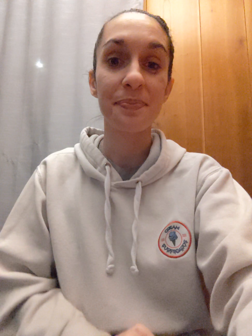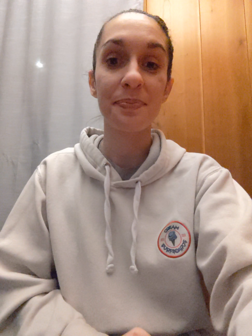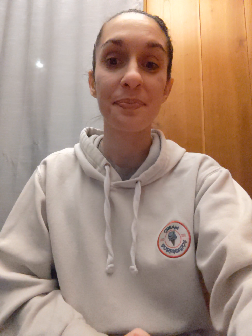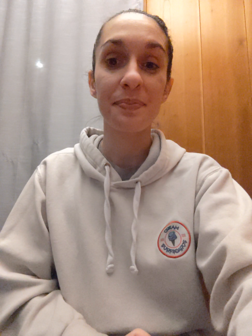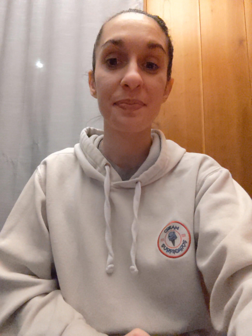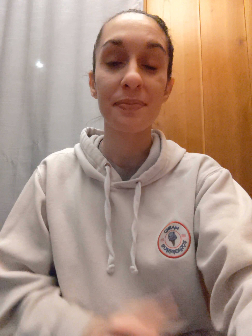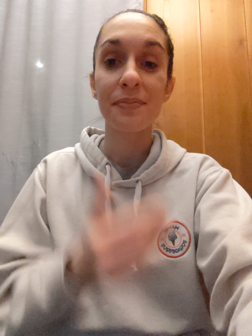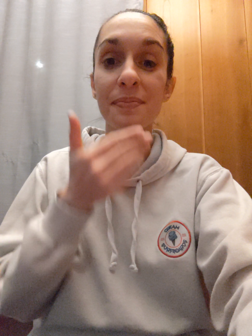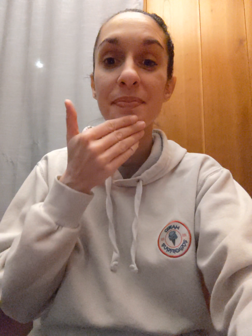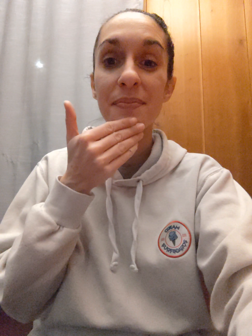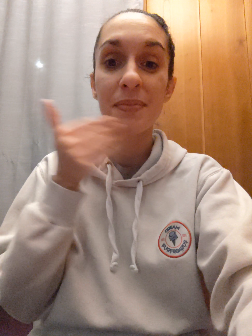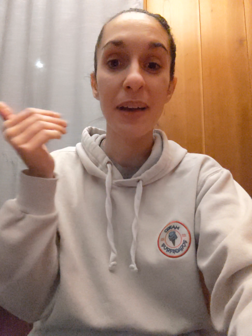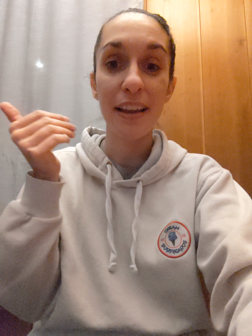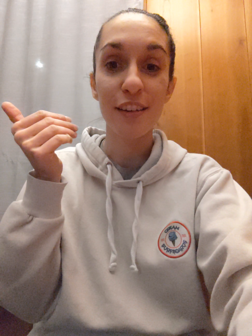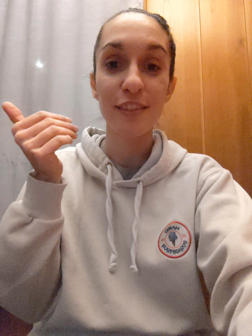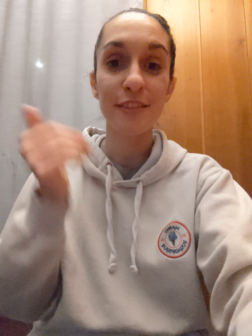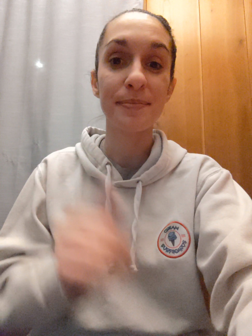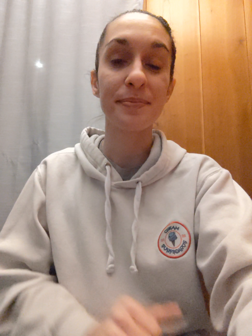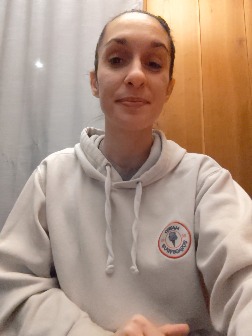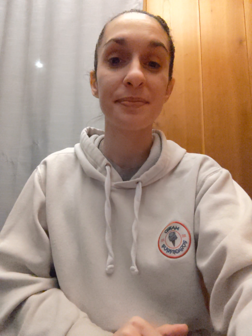better